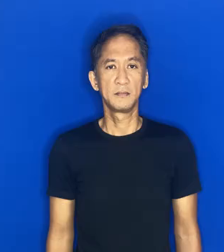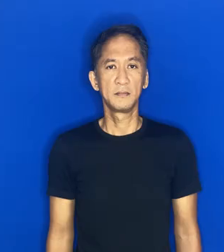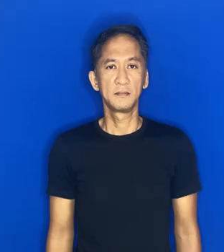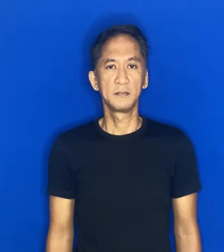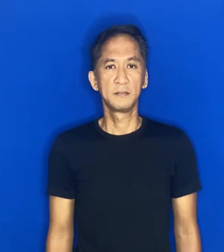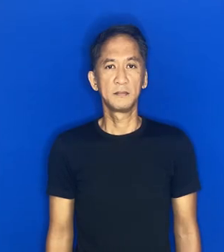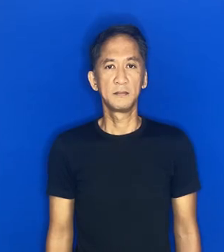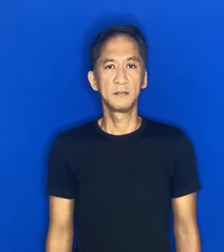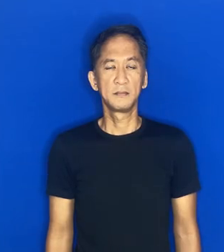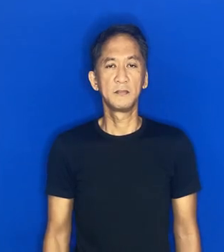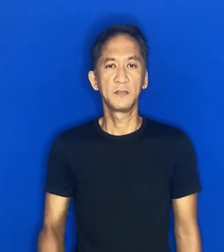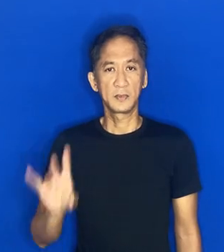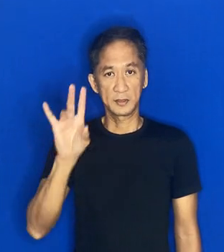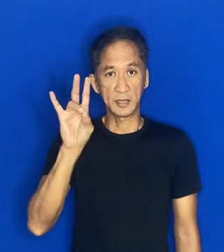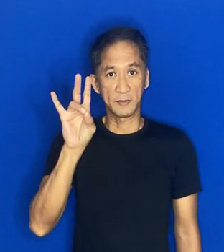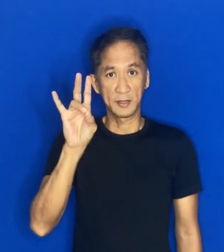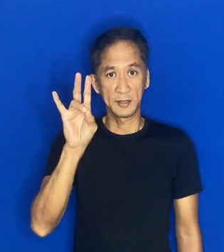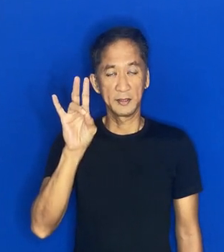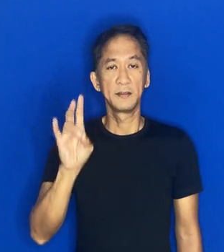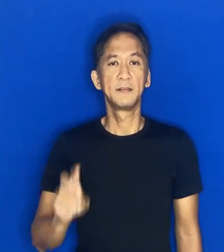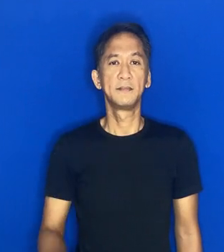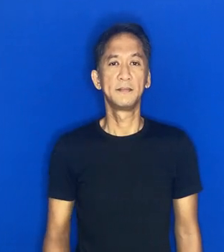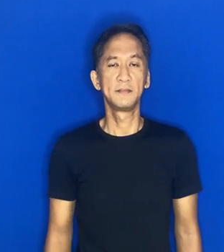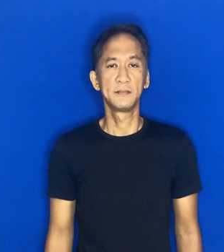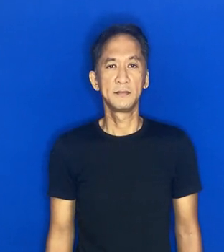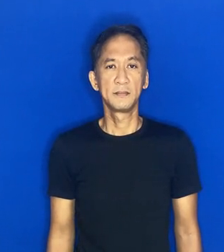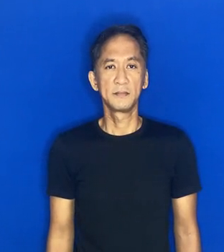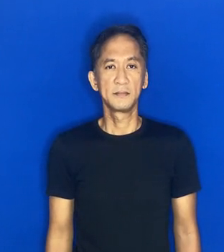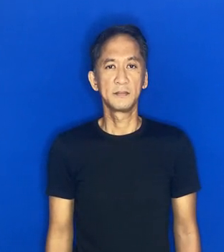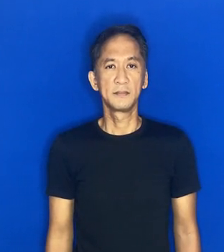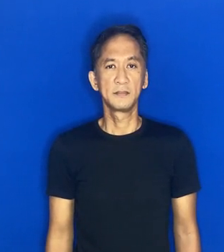seven